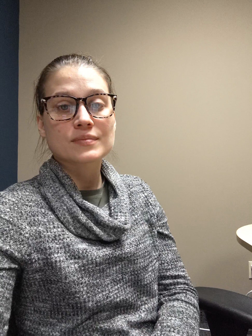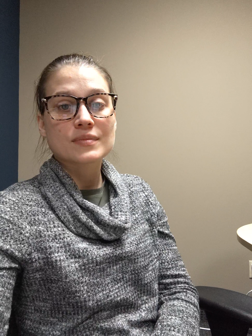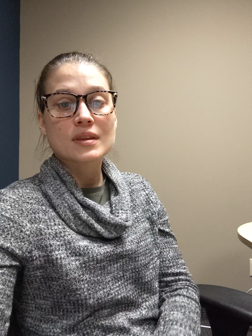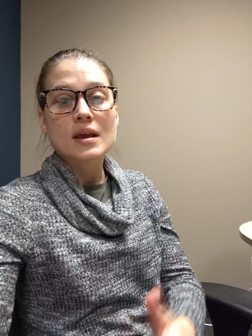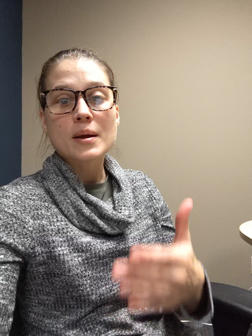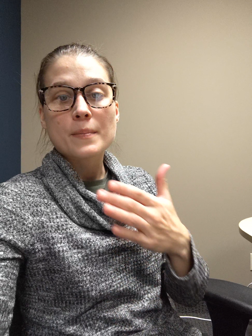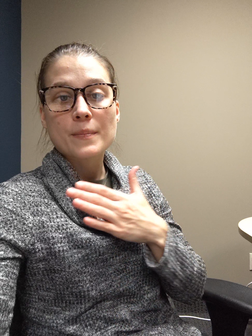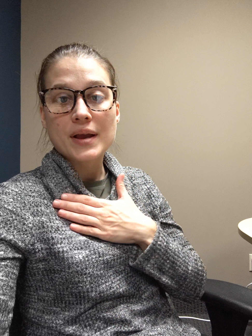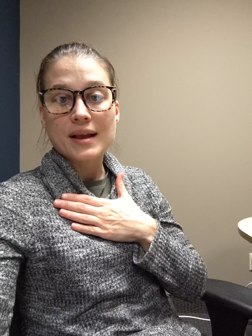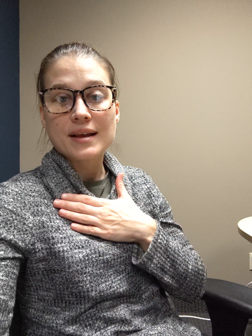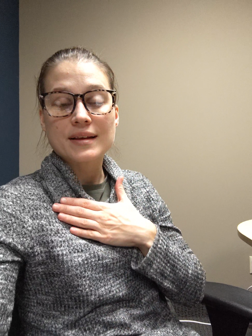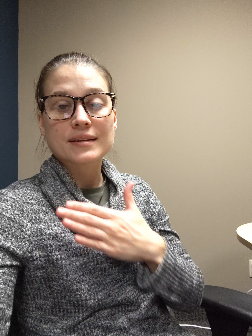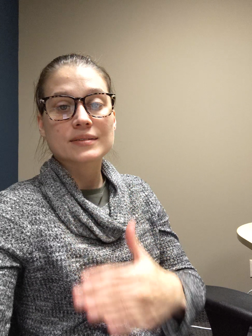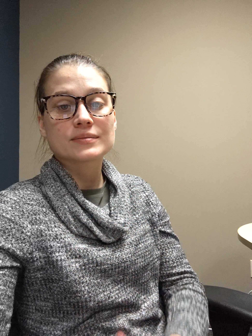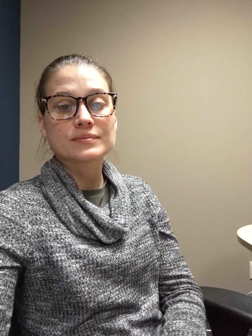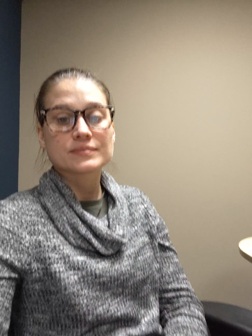my